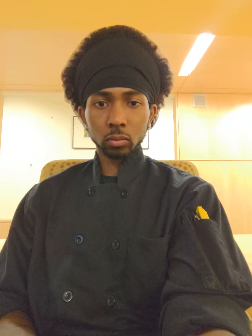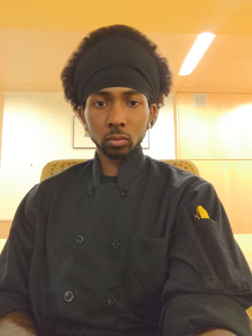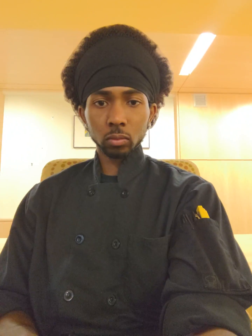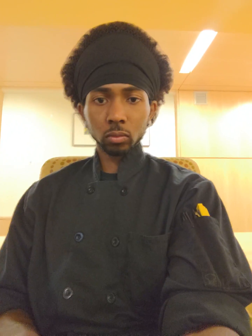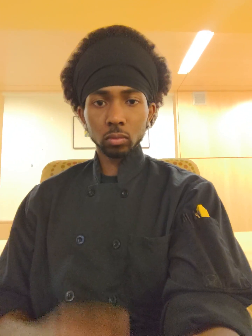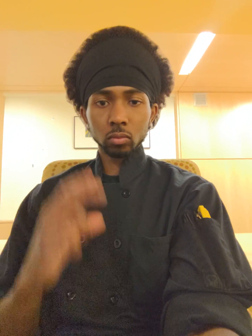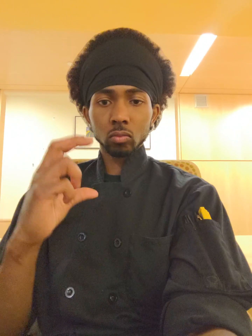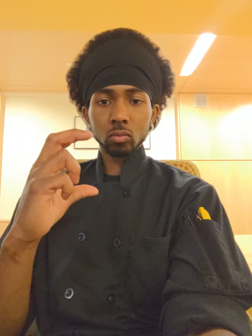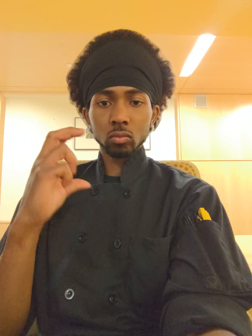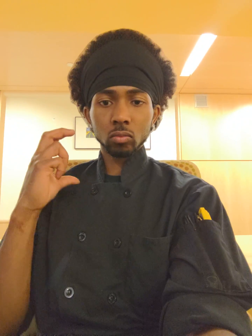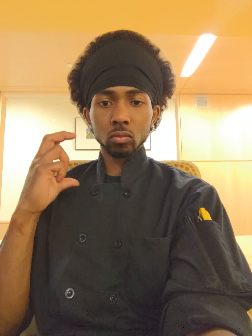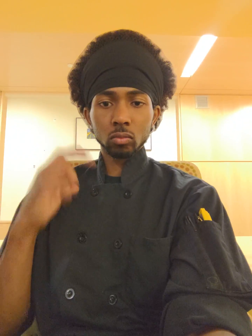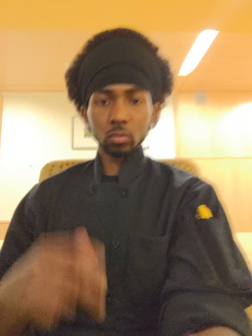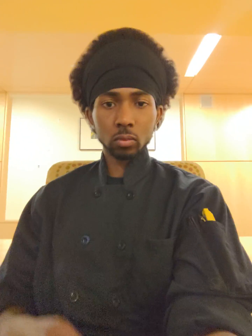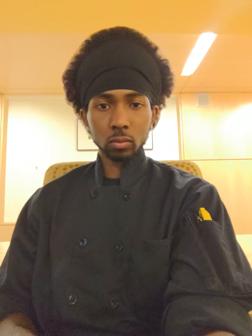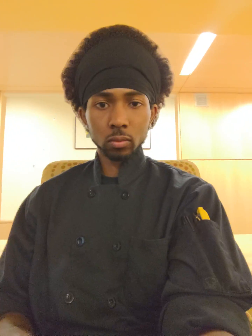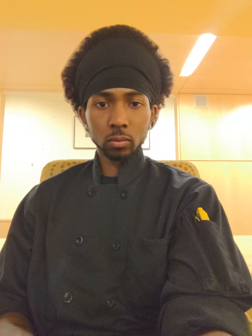bus